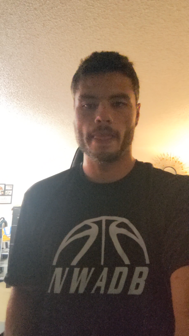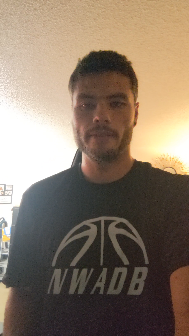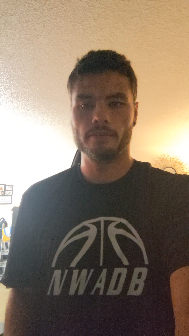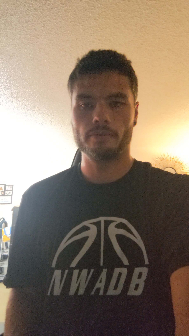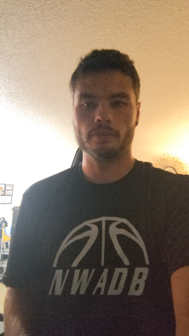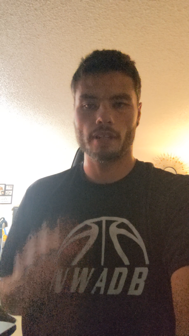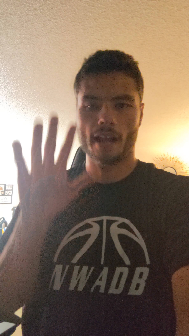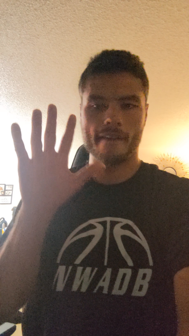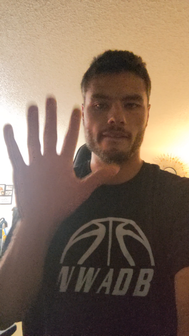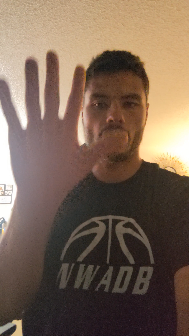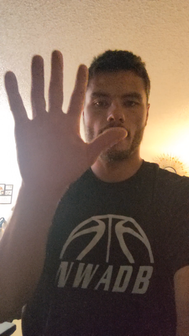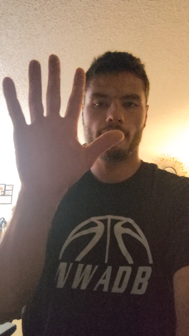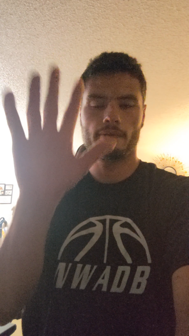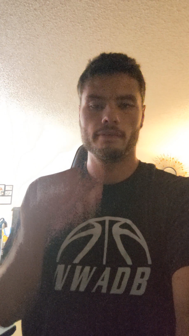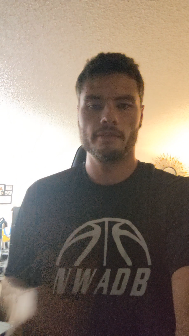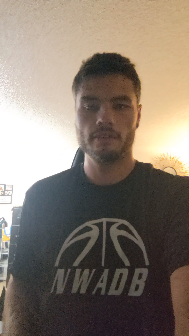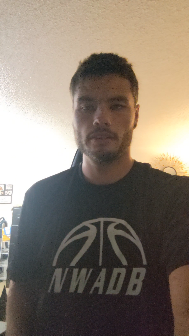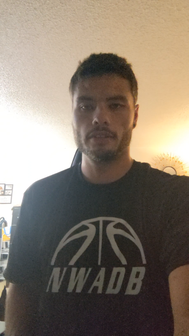give me five